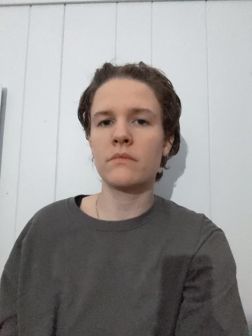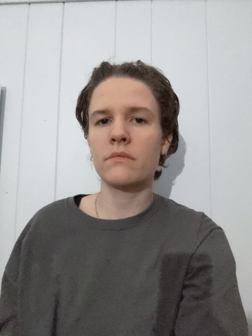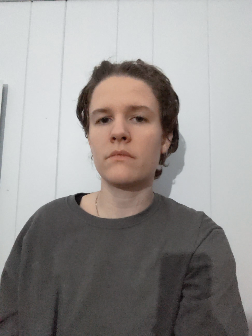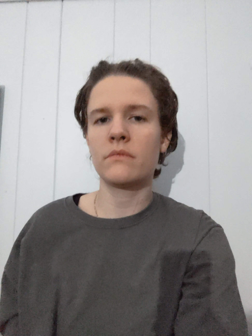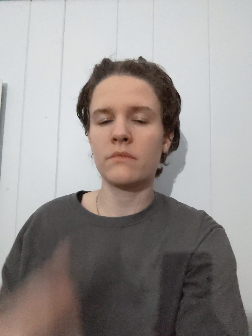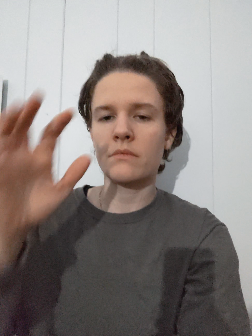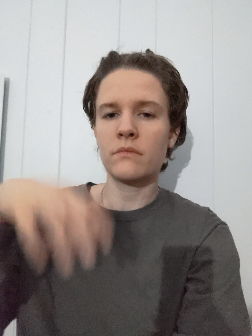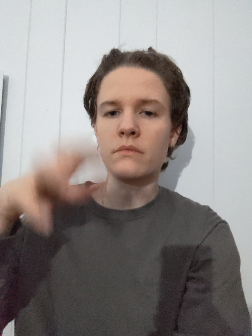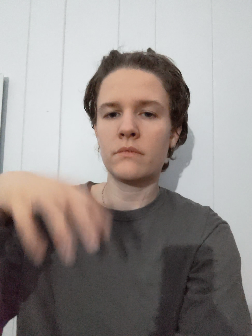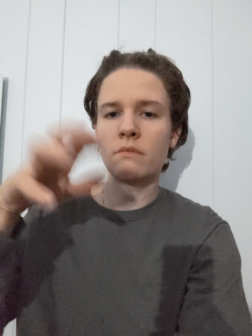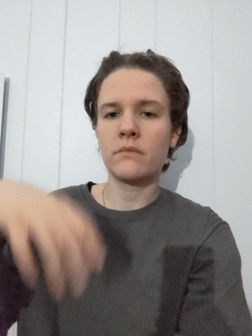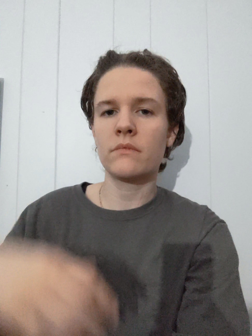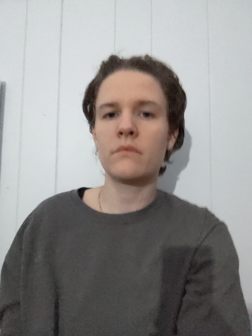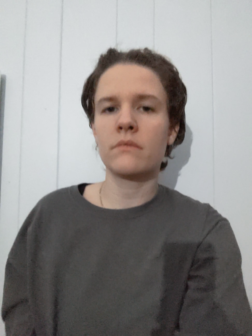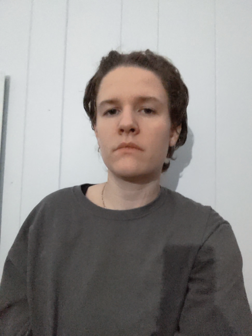rain